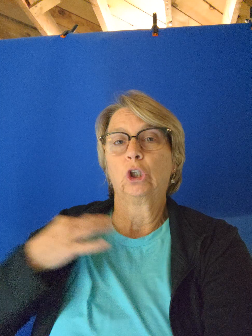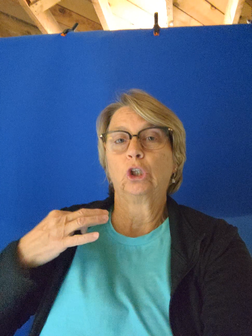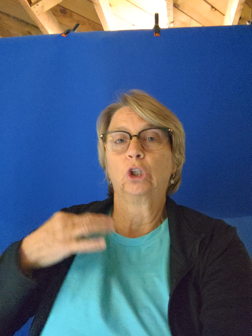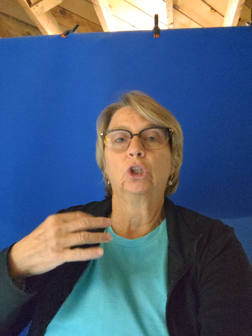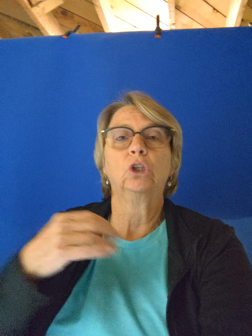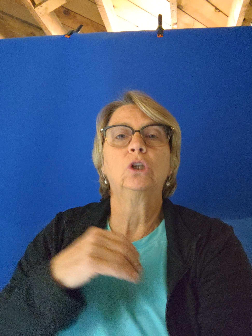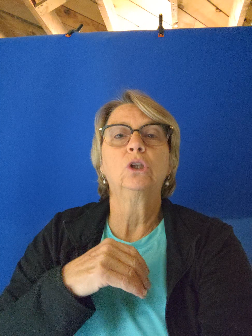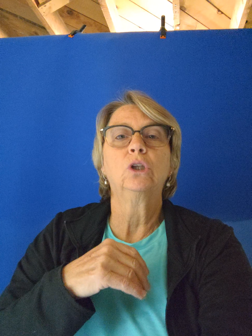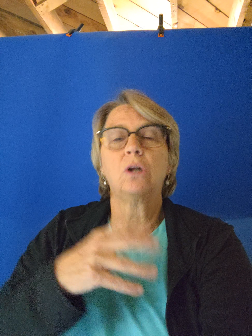shirt